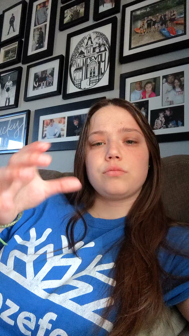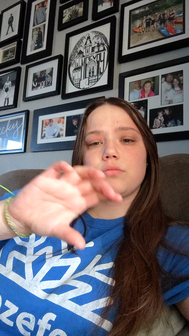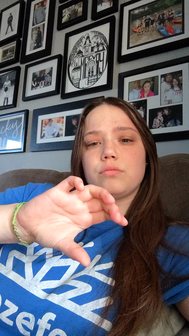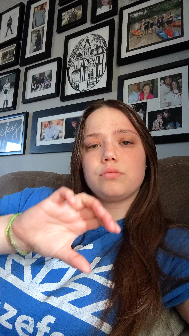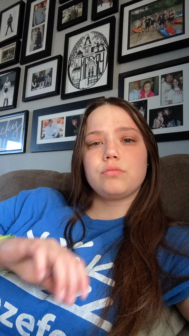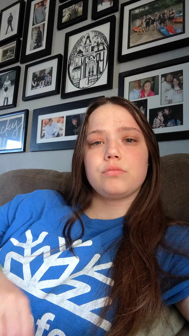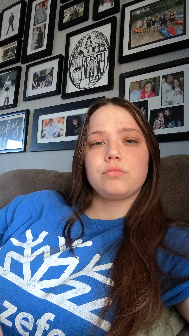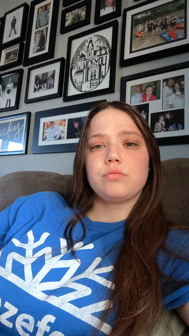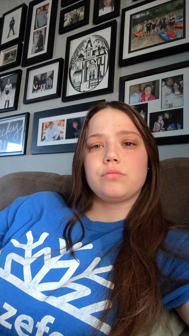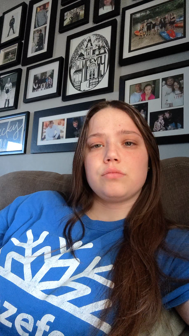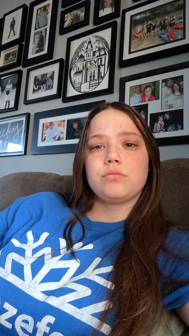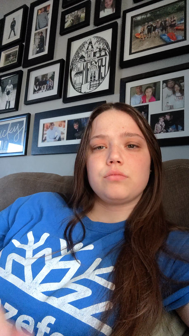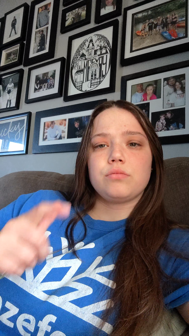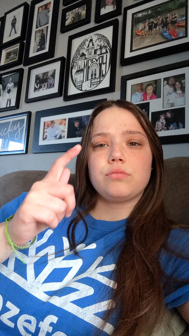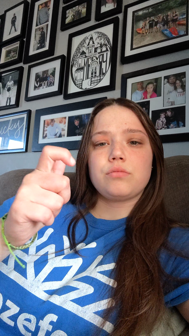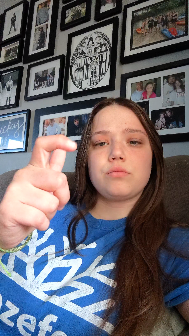run